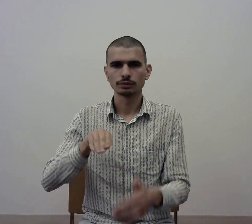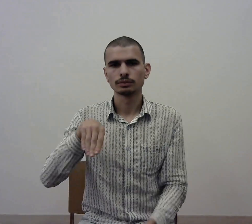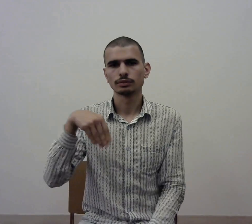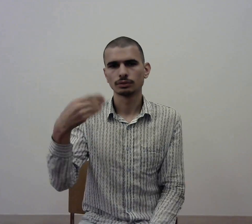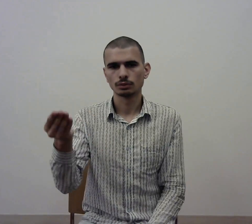vermək